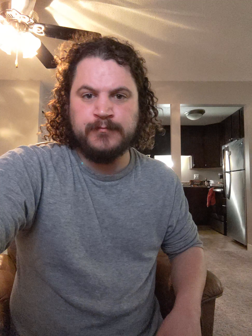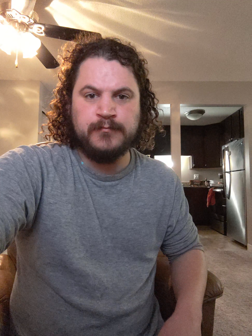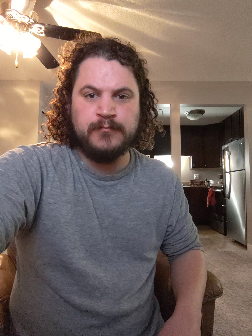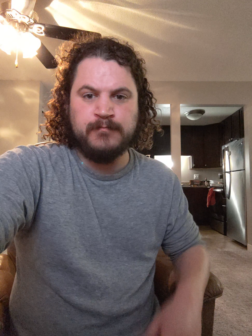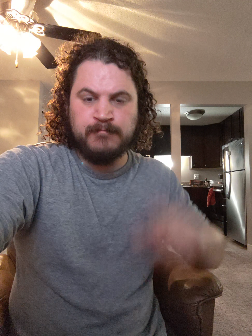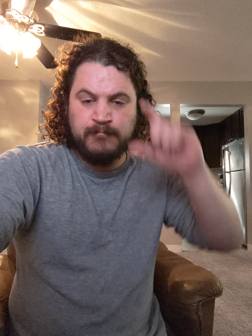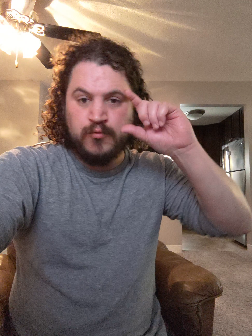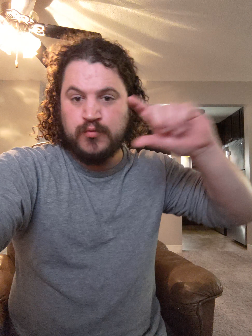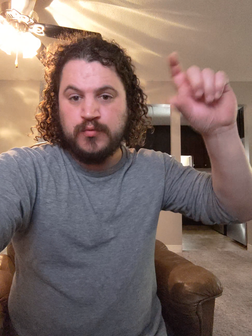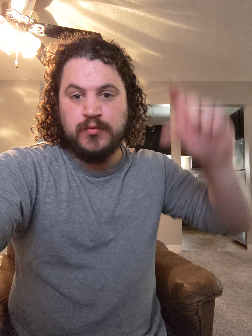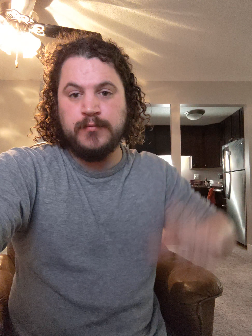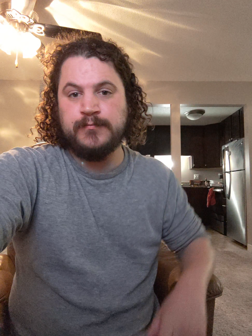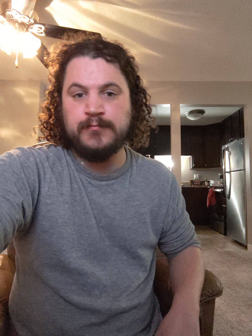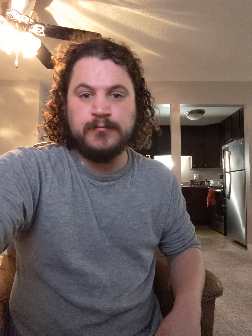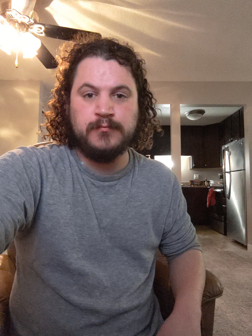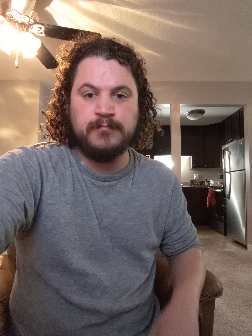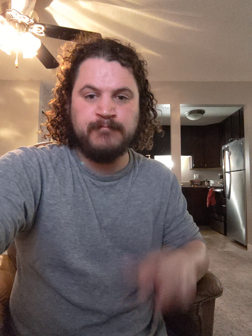moon